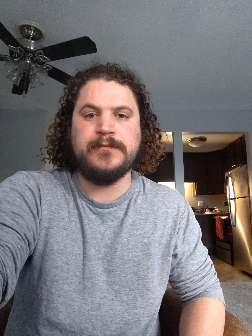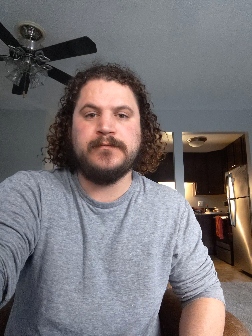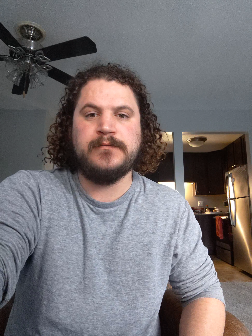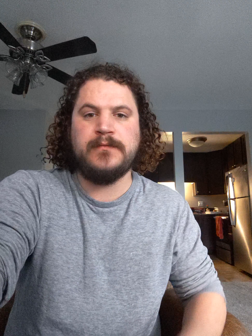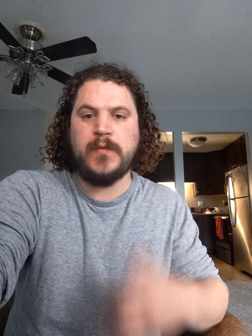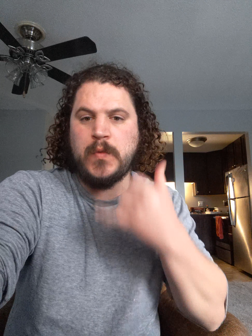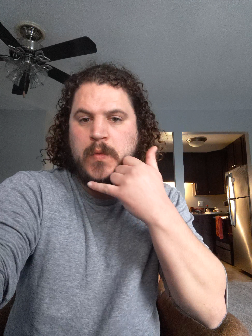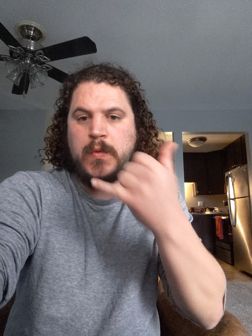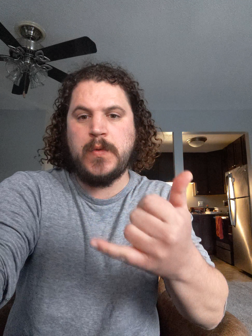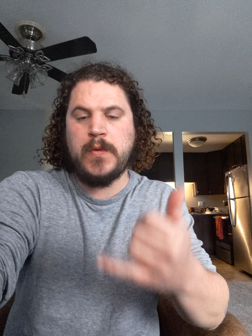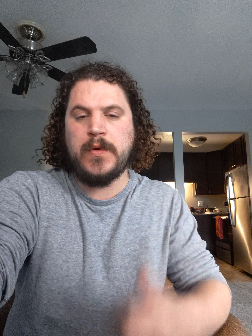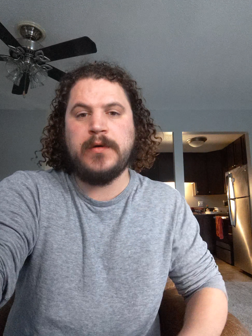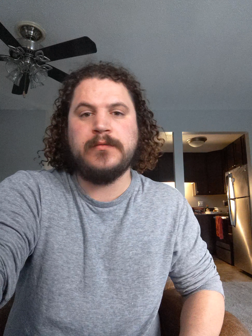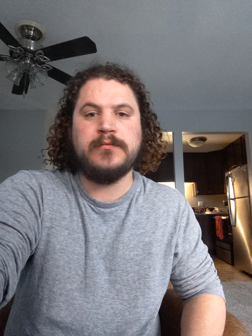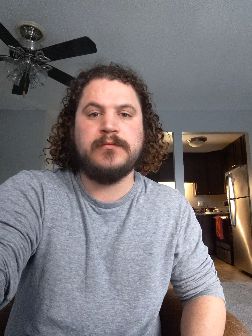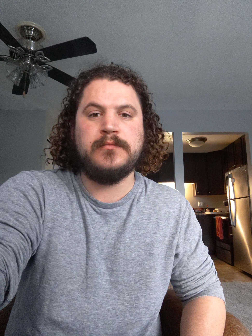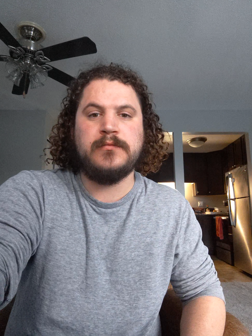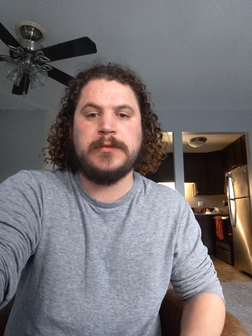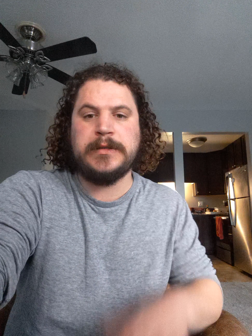call on the phone